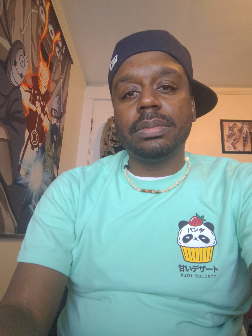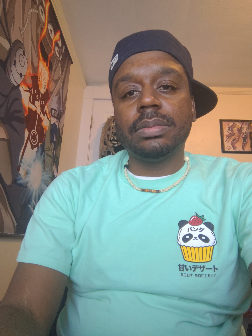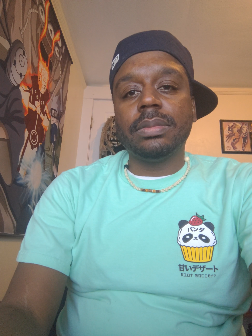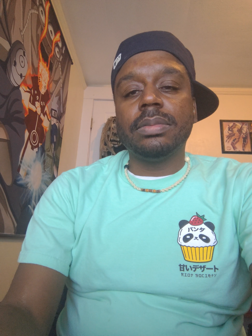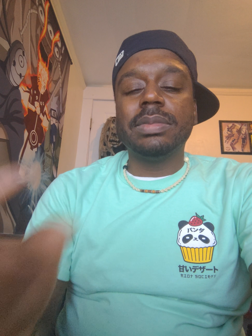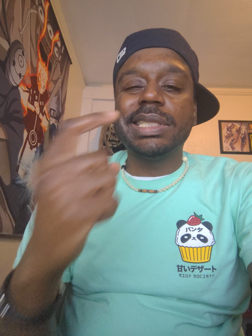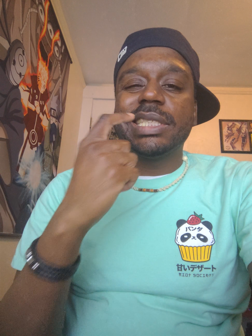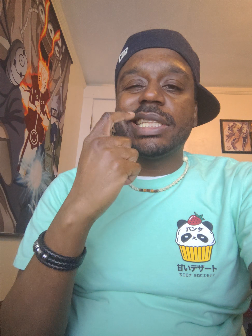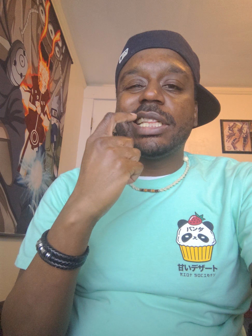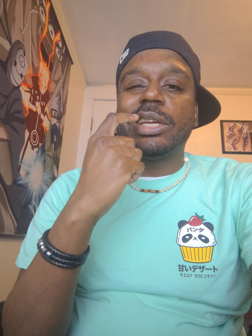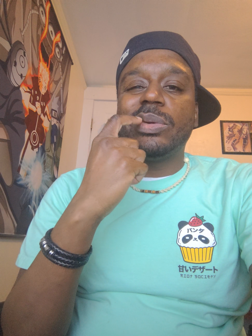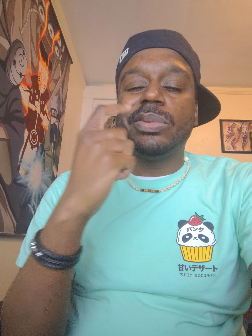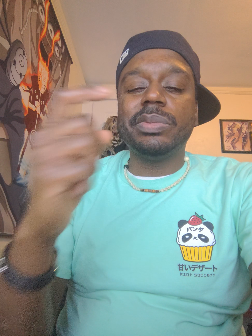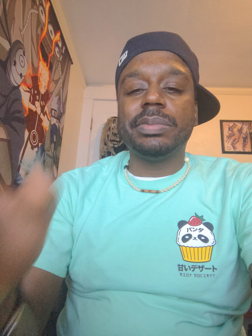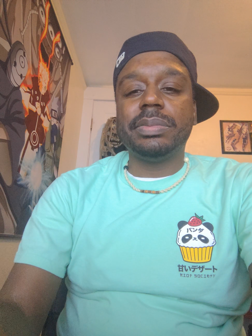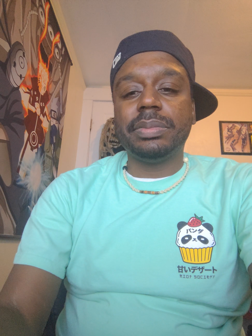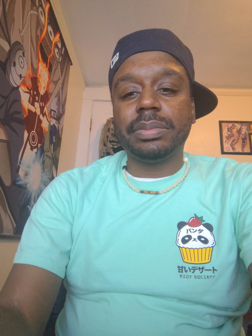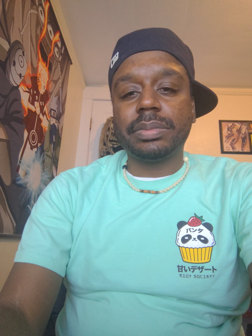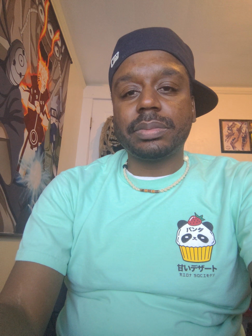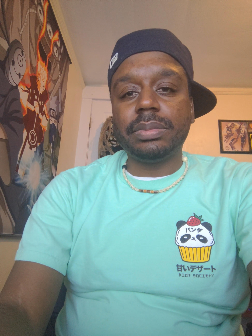tooth